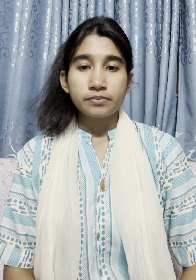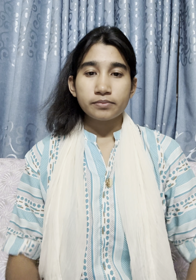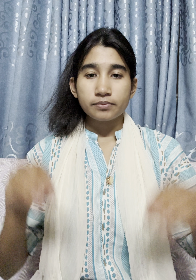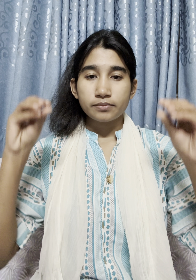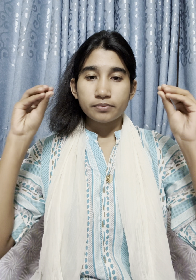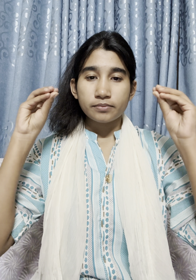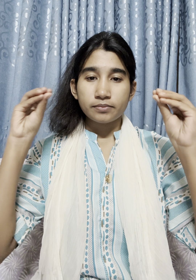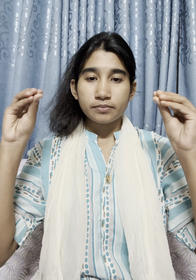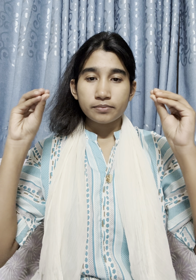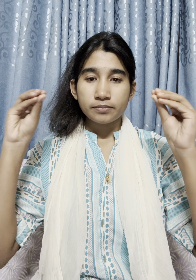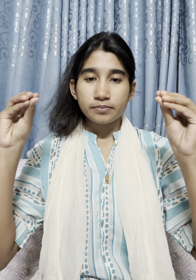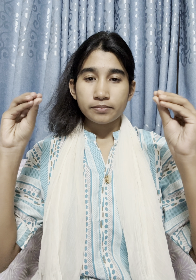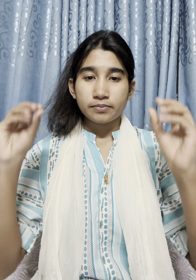উপদেশ দেয়া